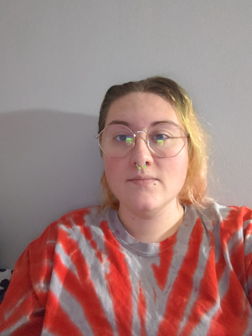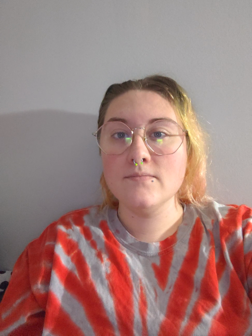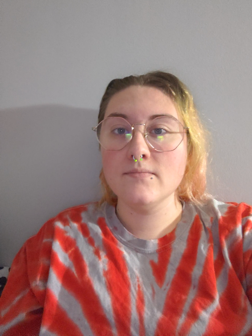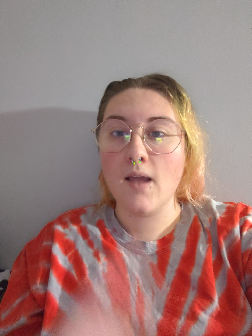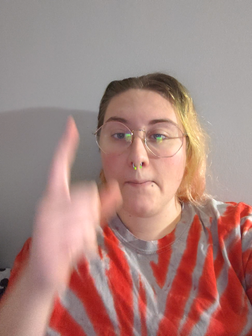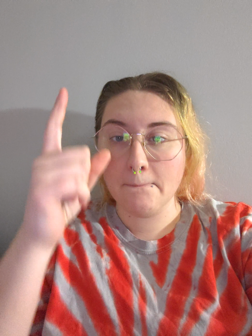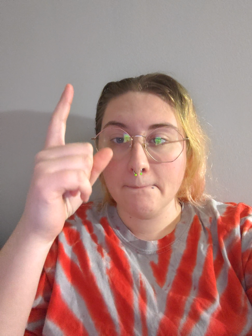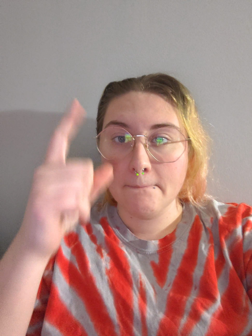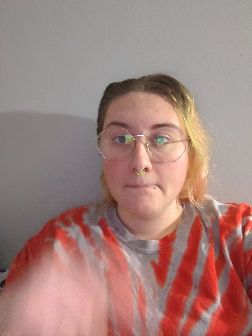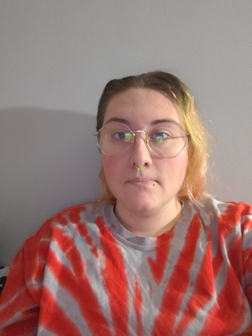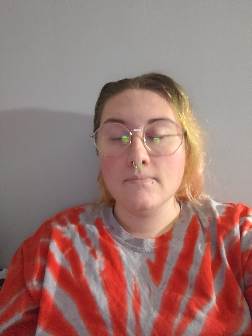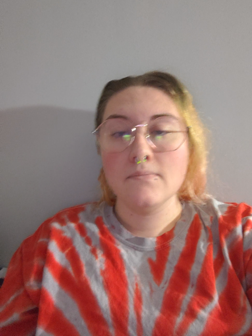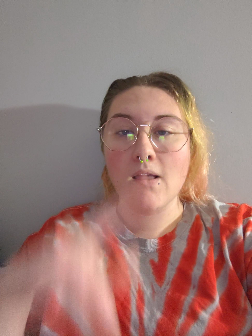up